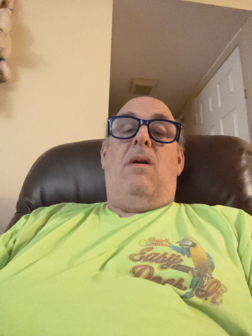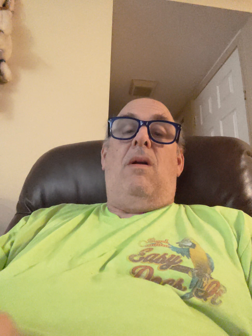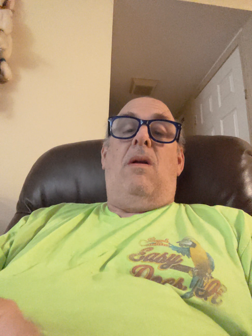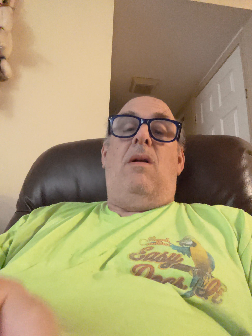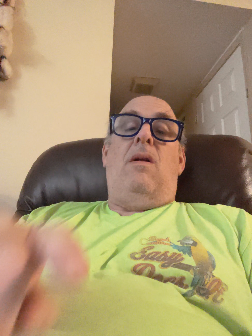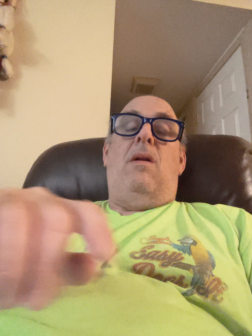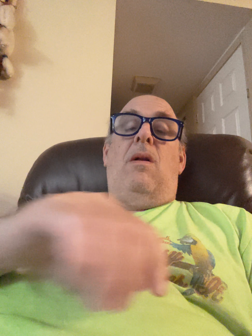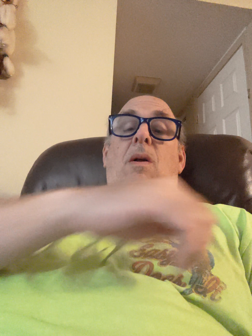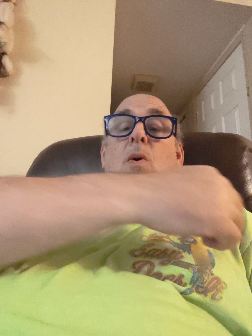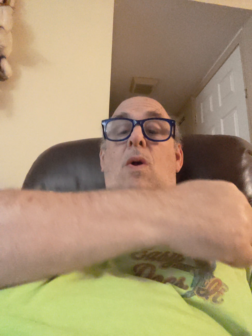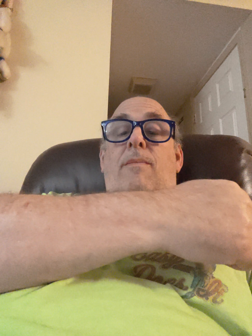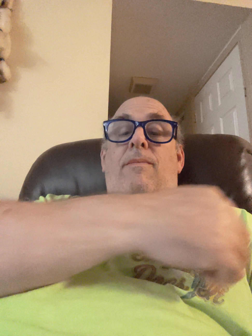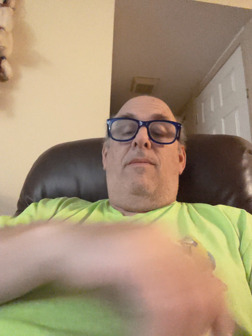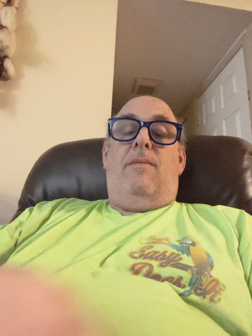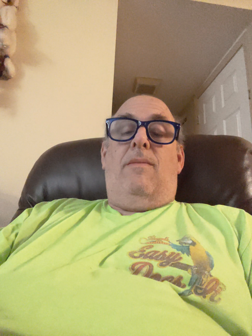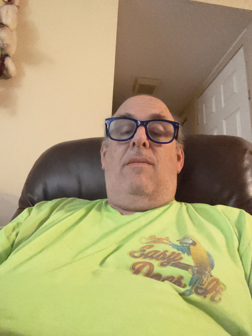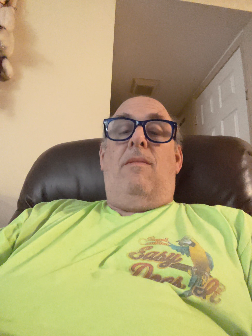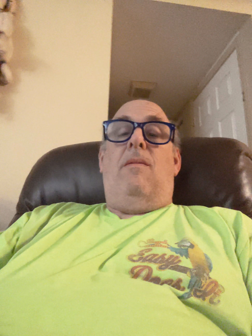arm